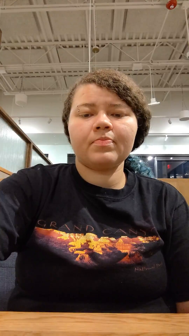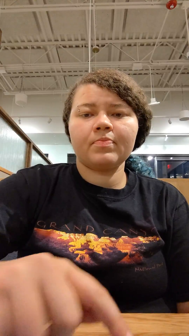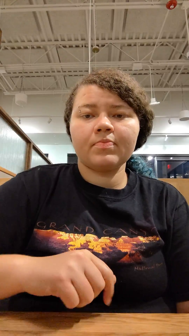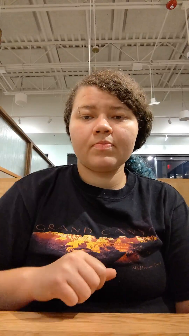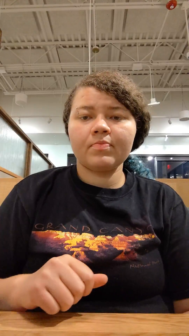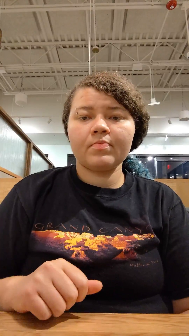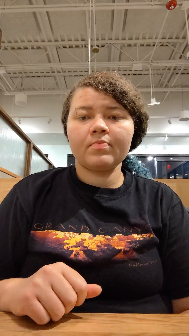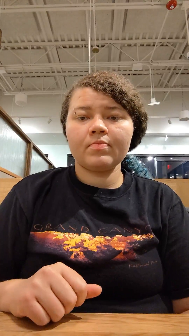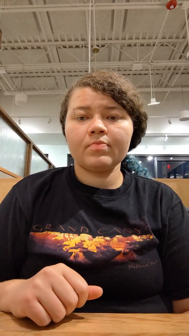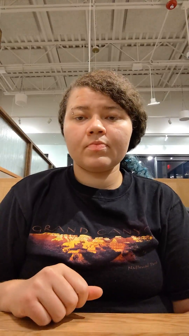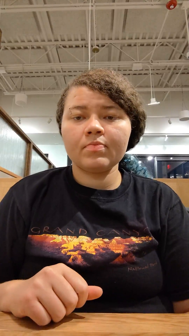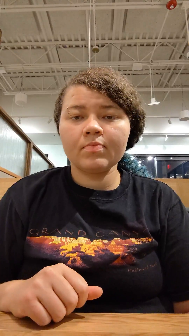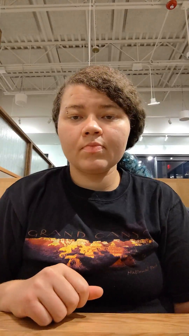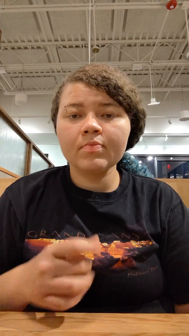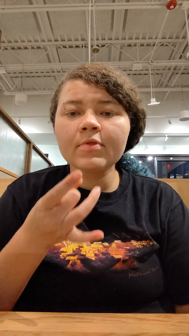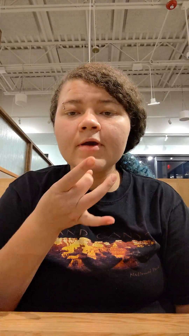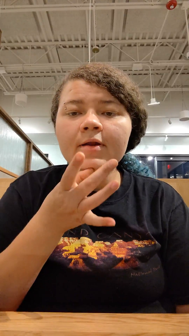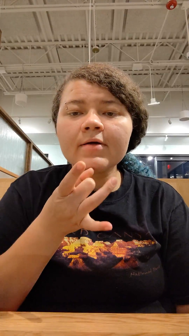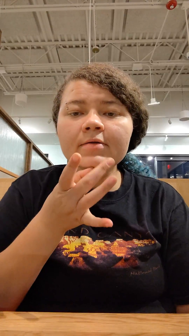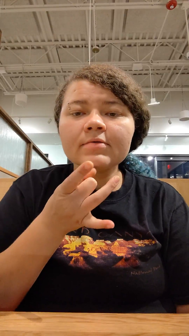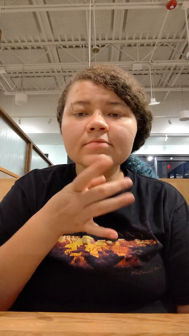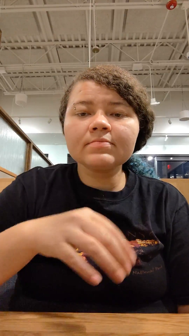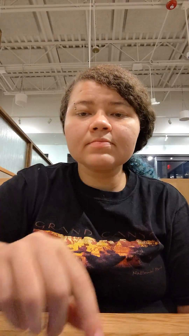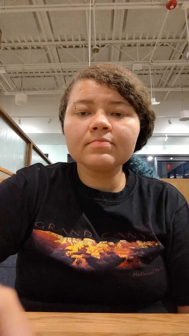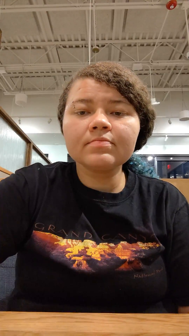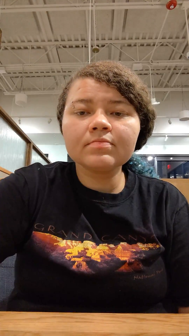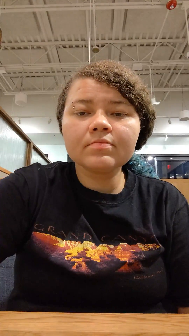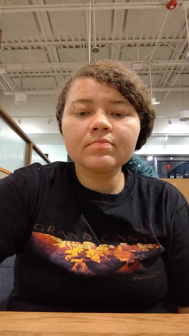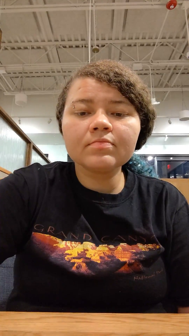light bulb